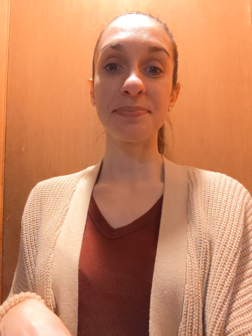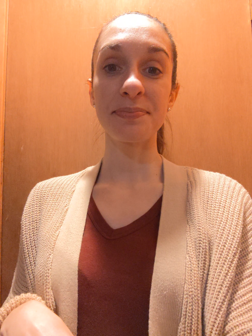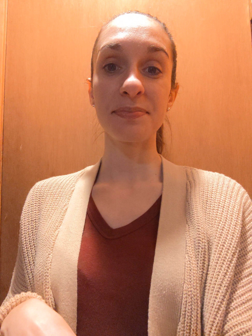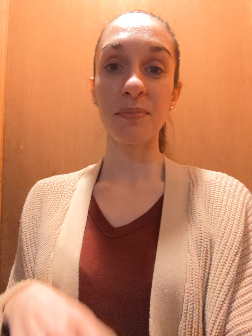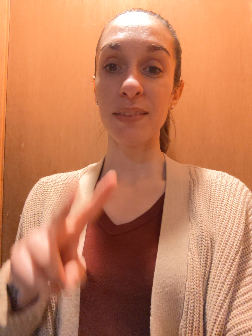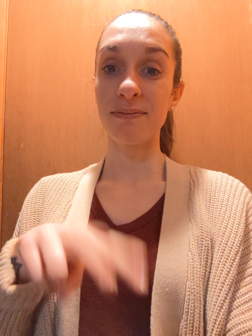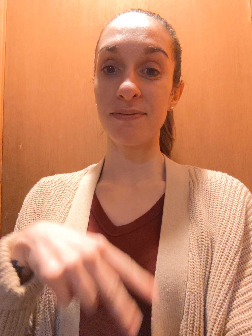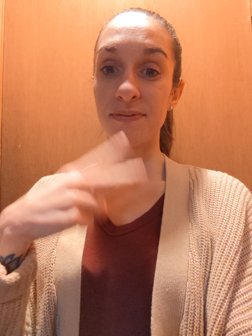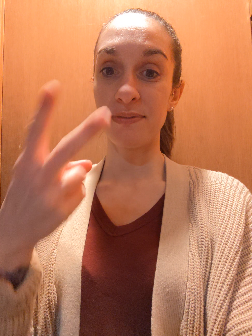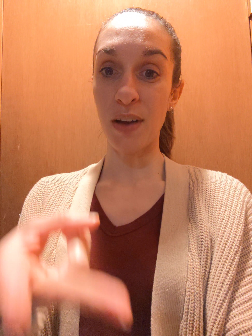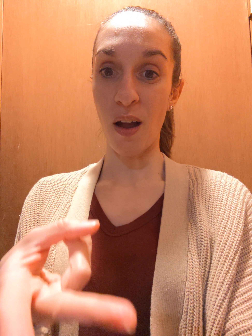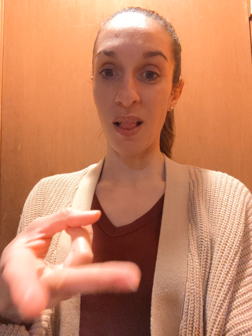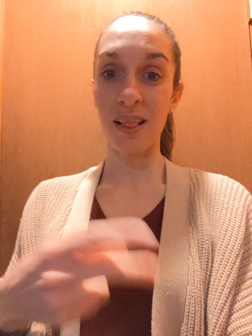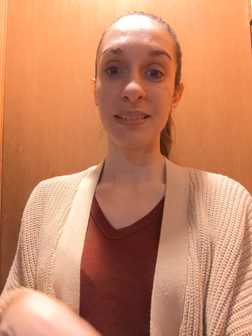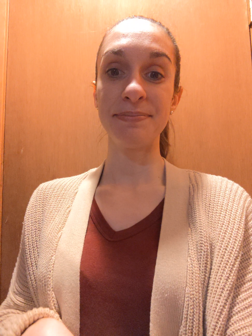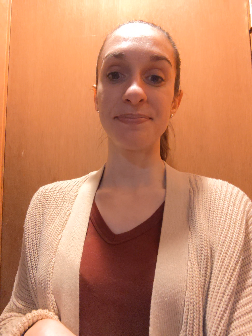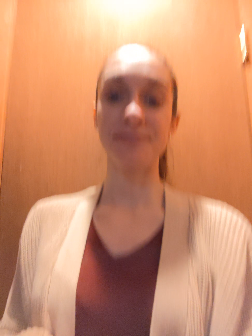fall